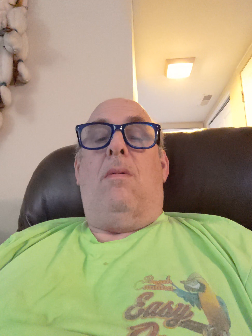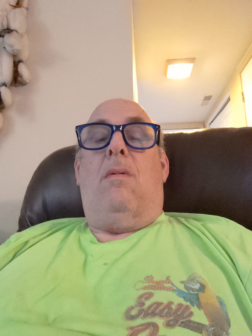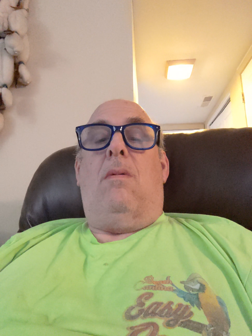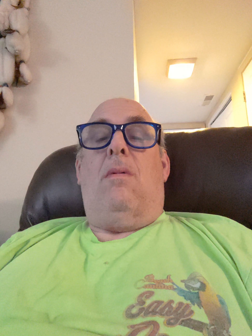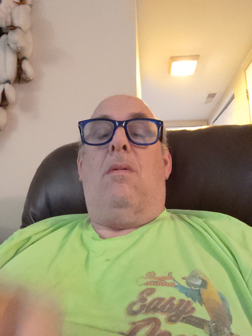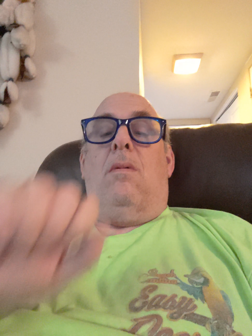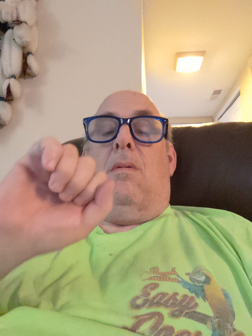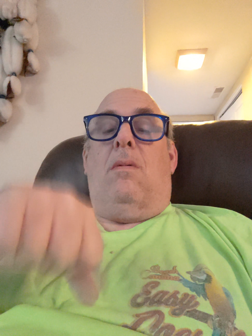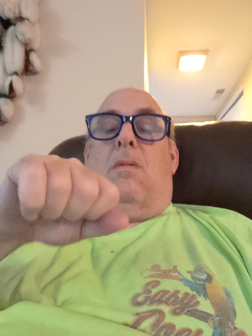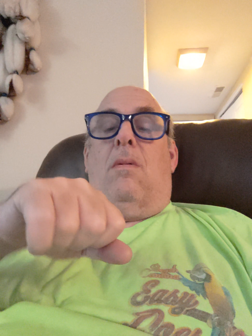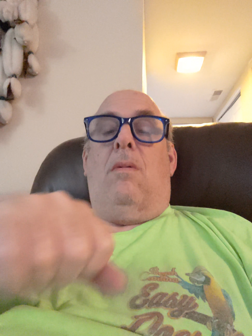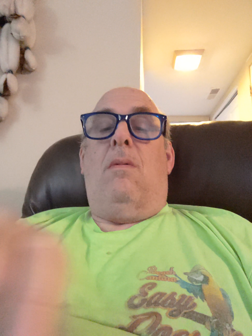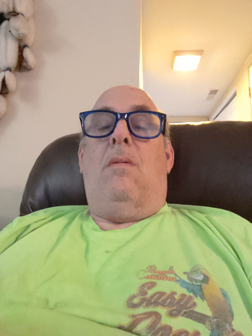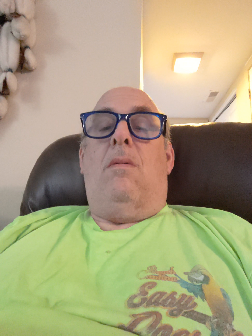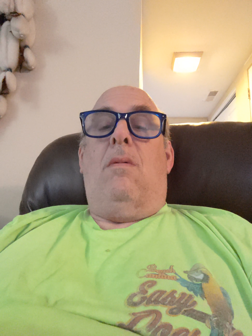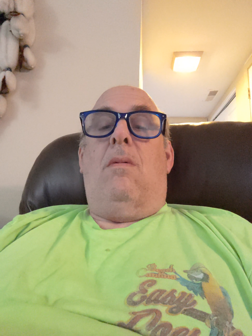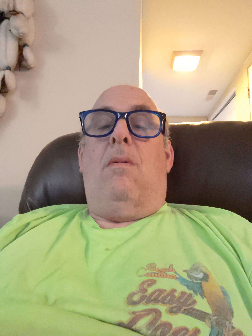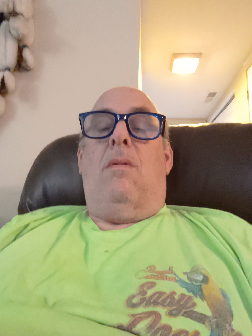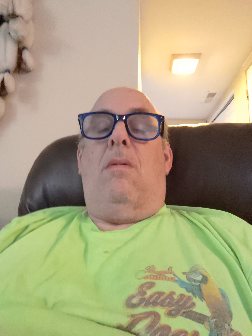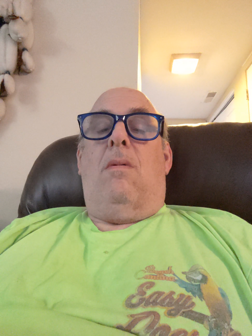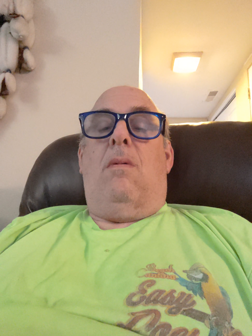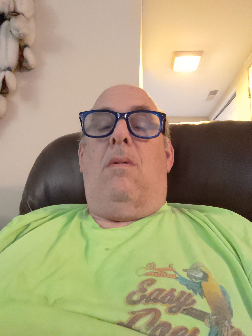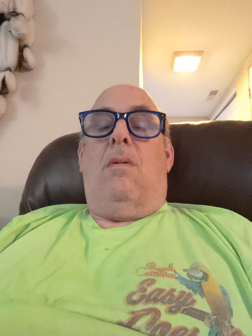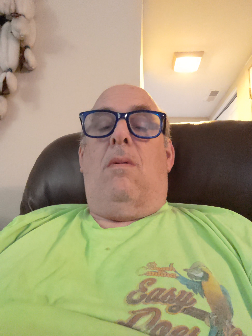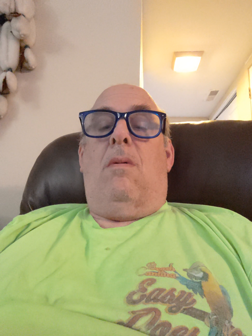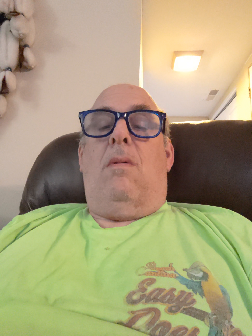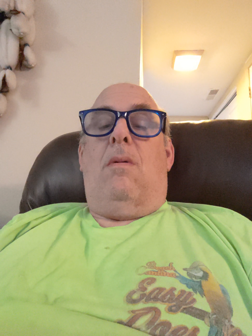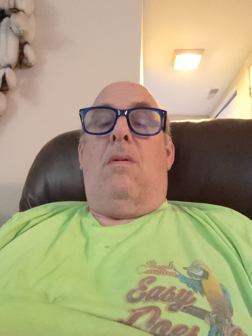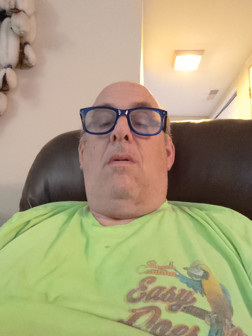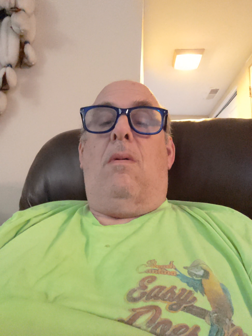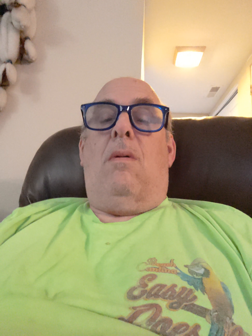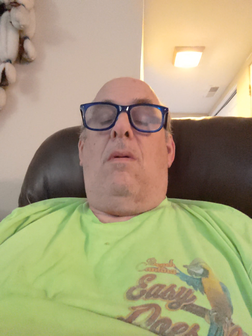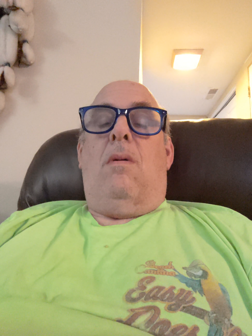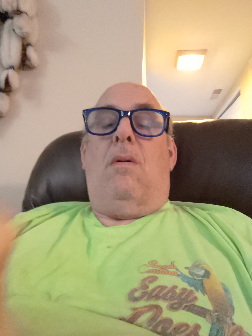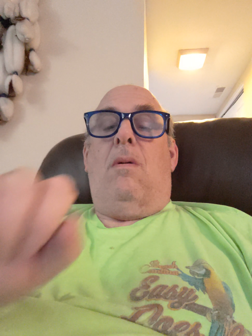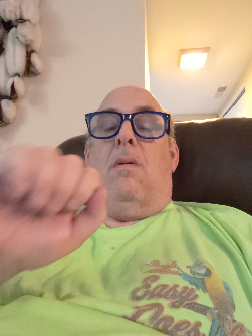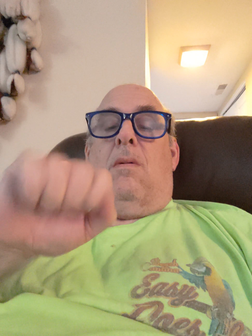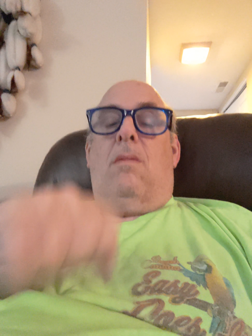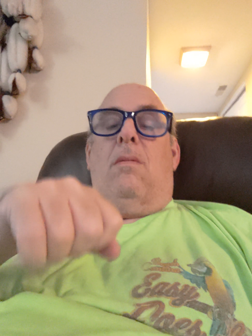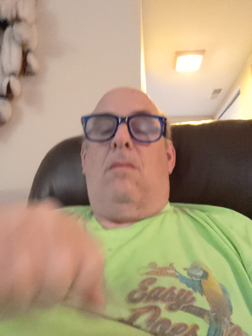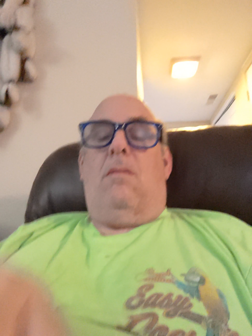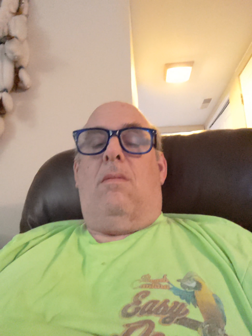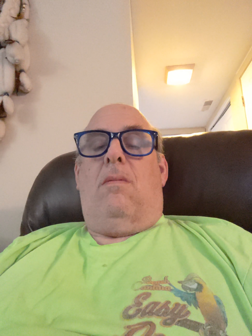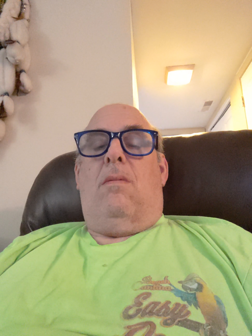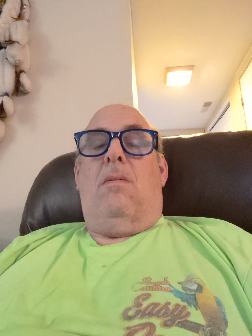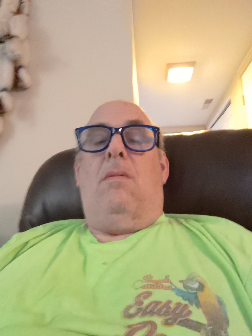yes